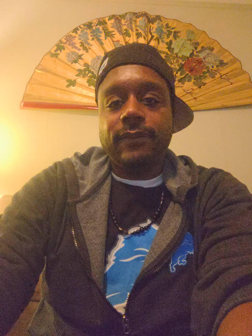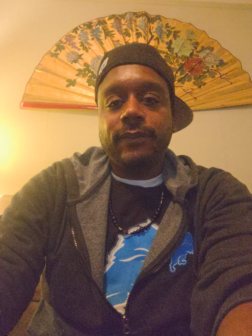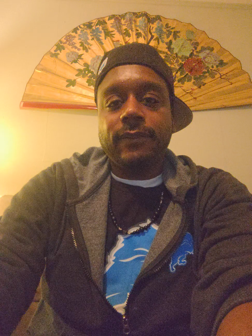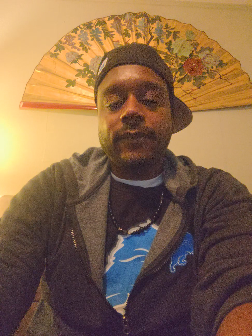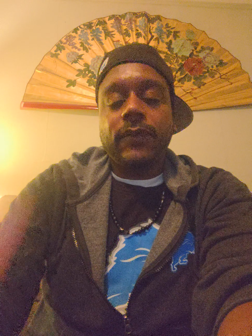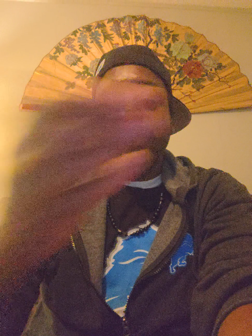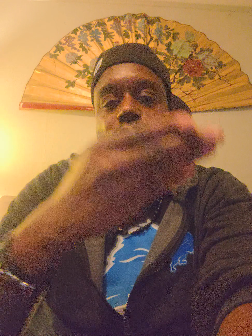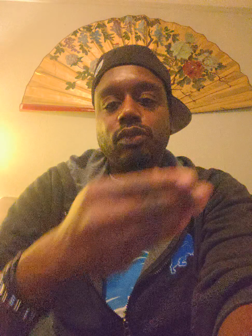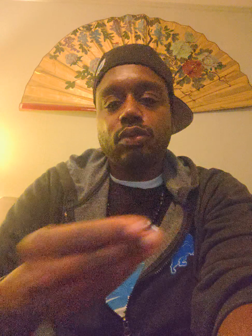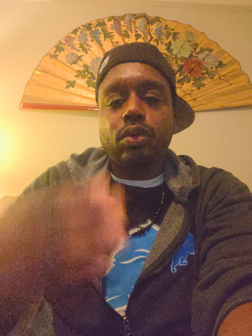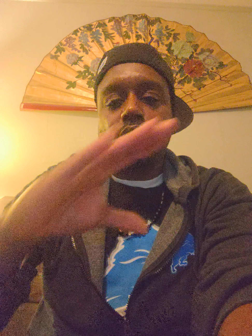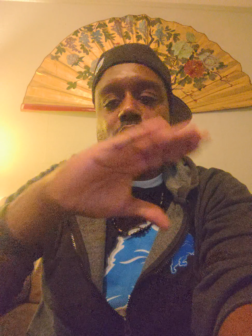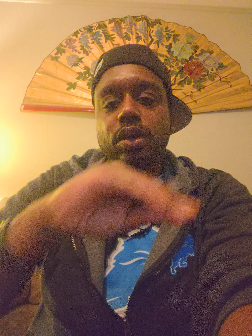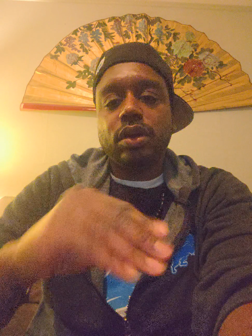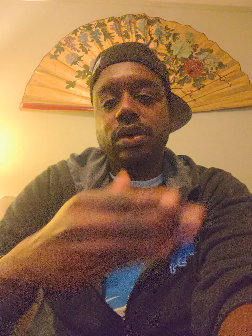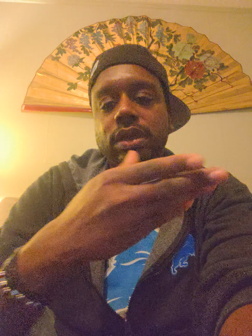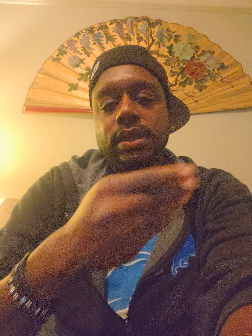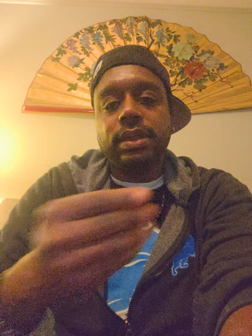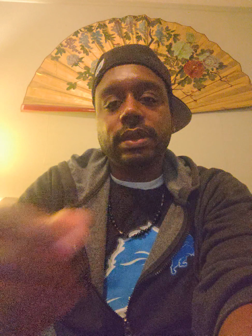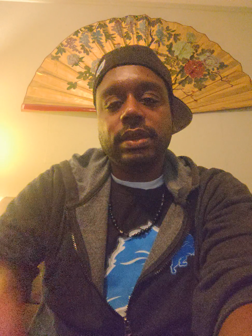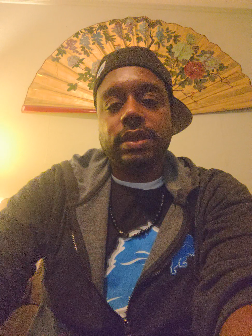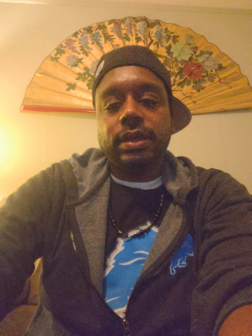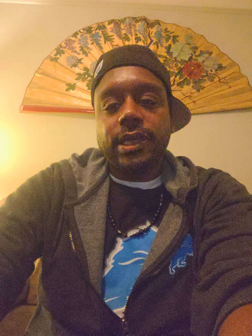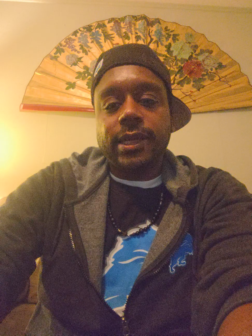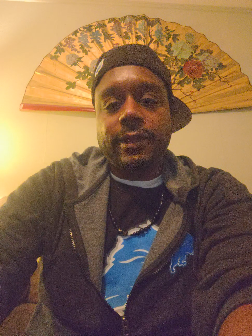story